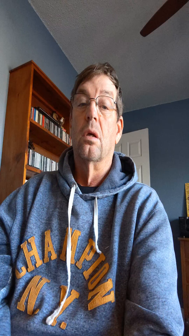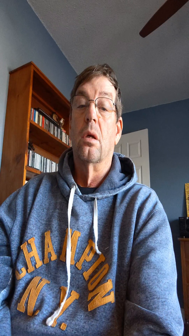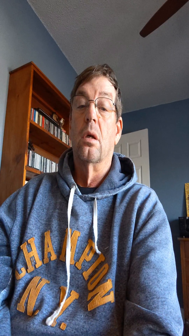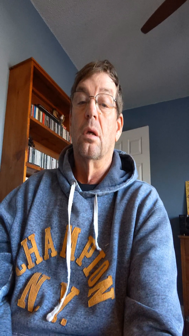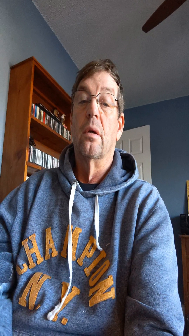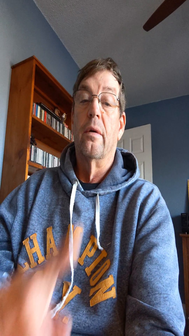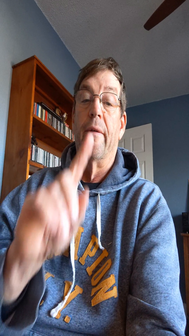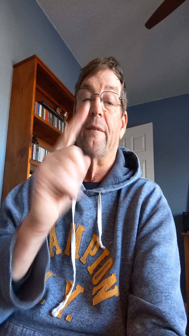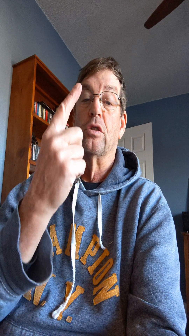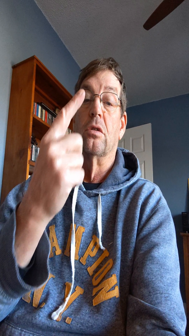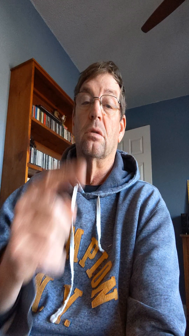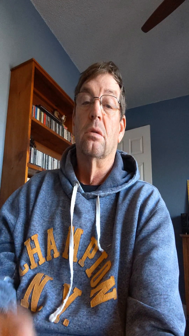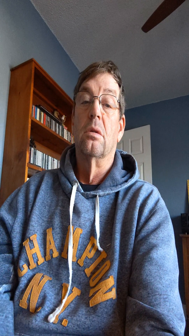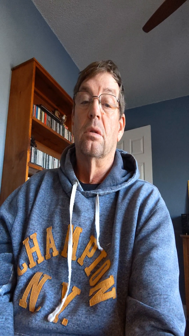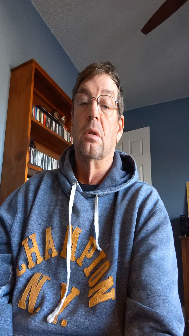first